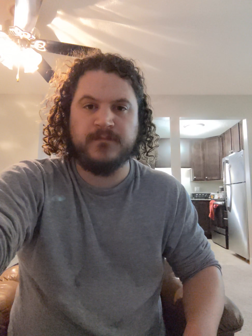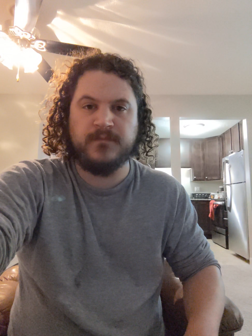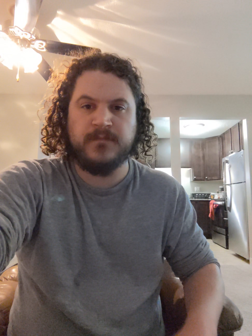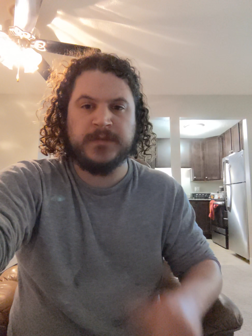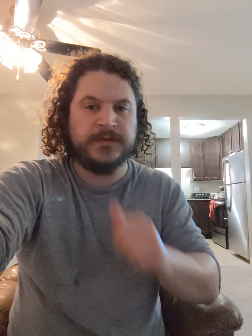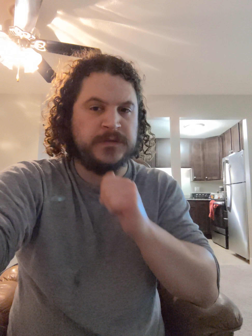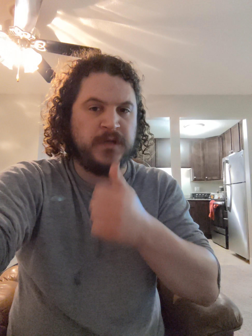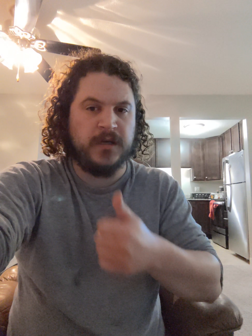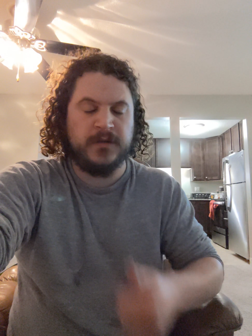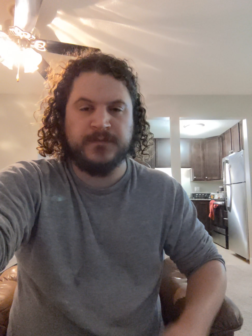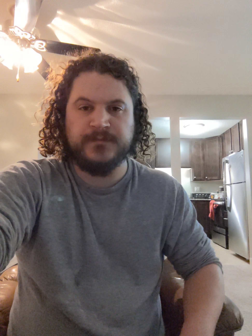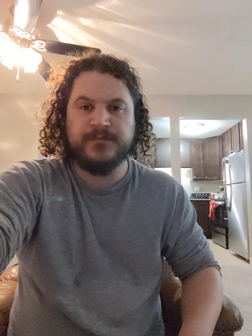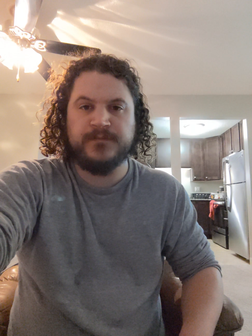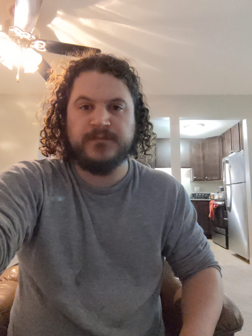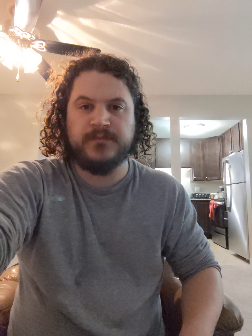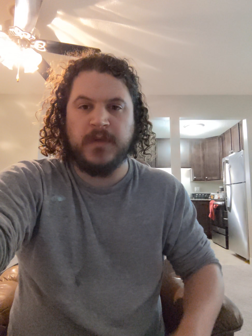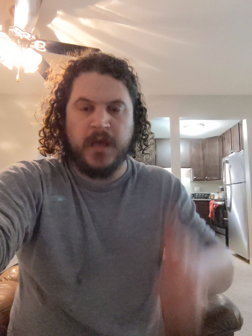not